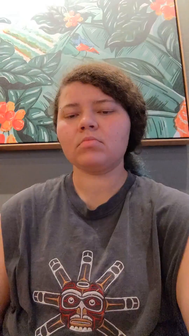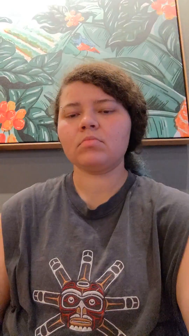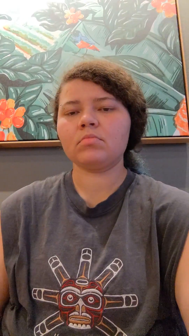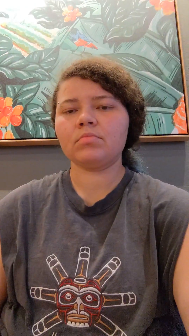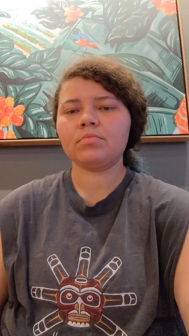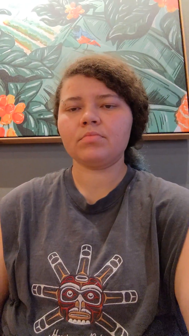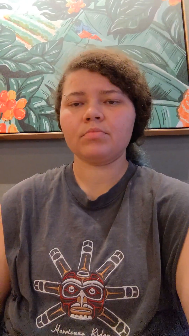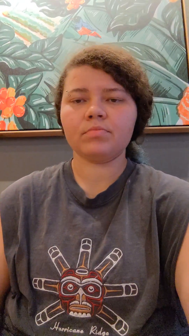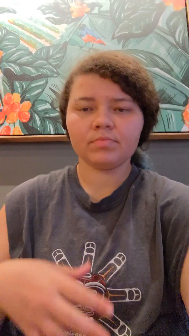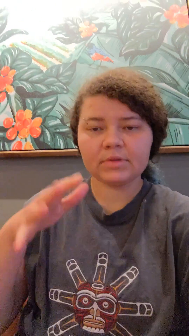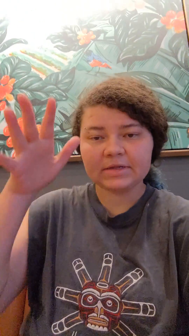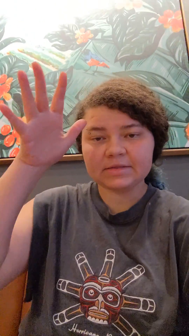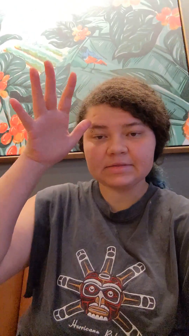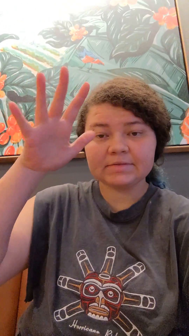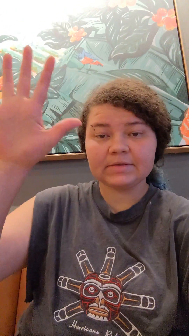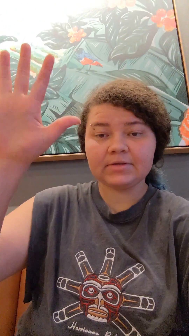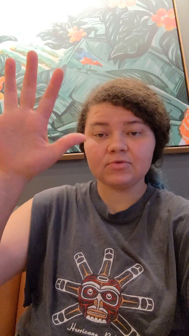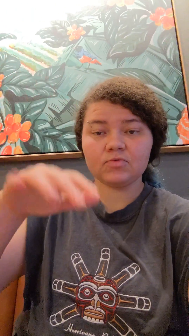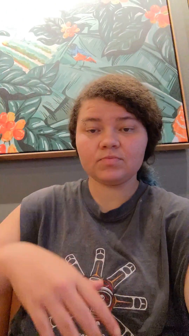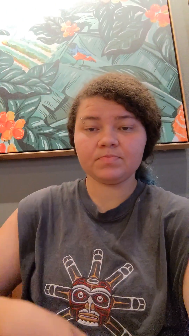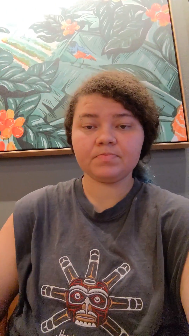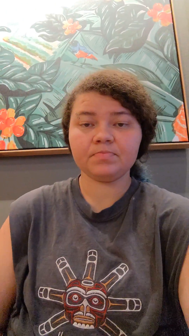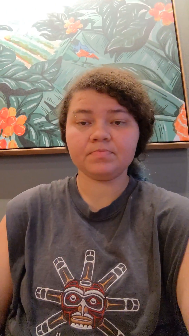deer